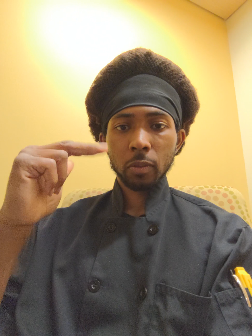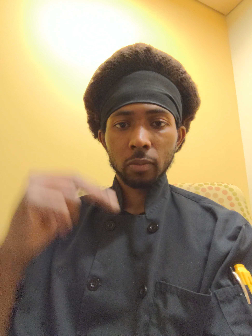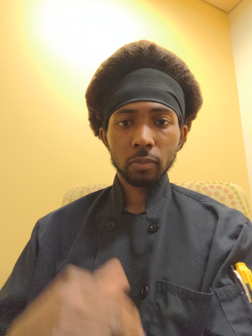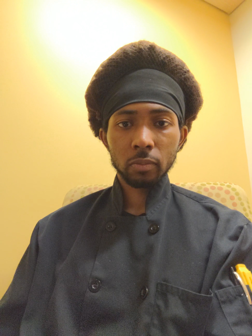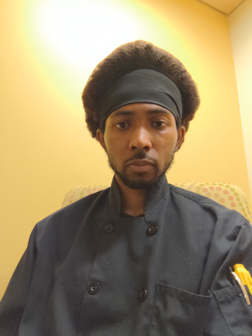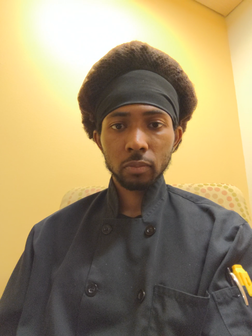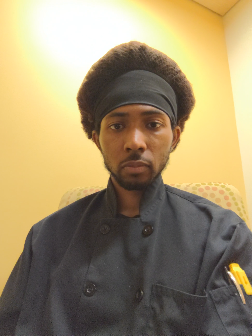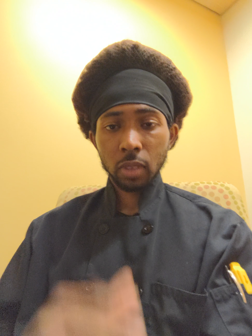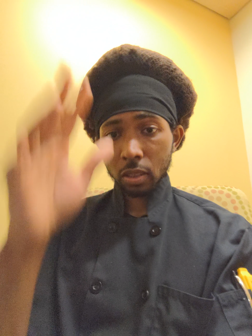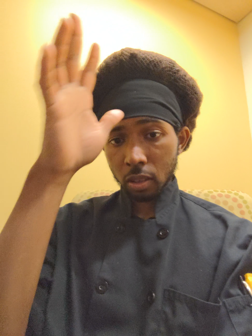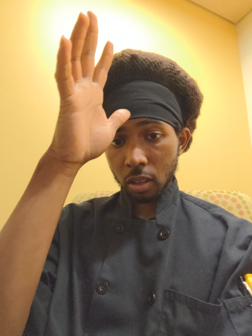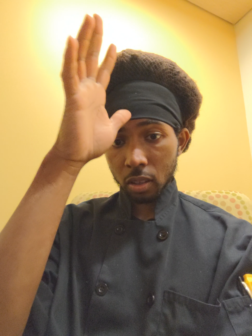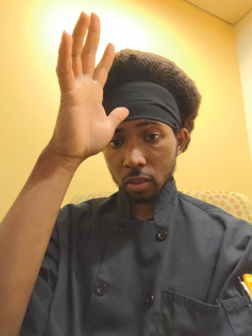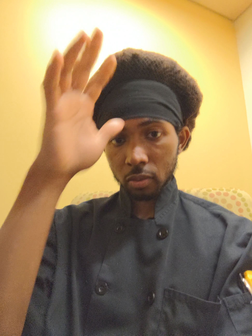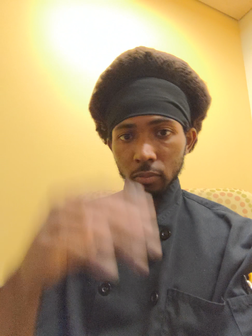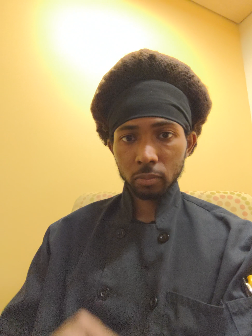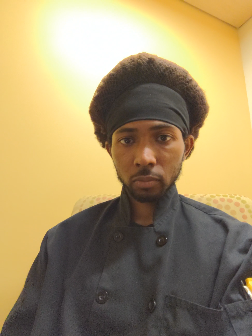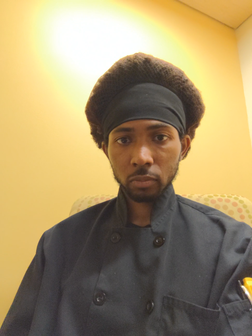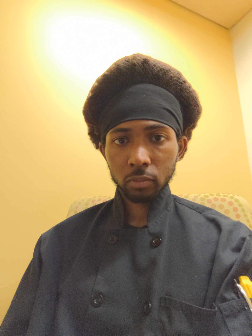daddy